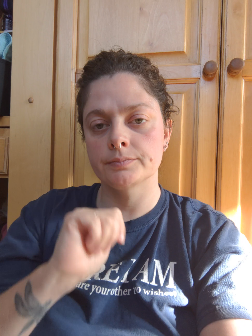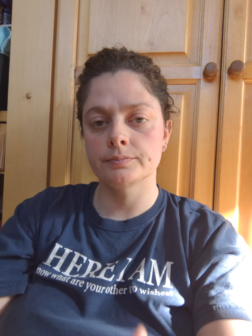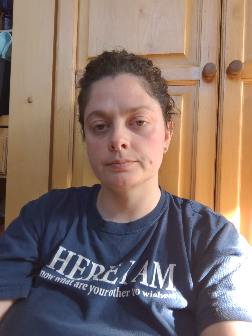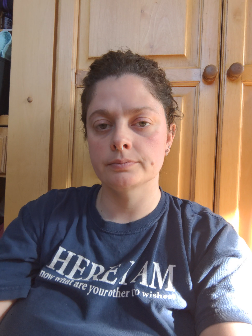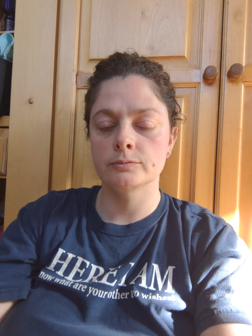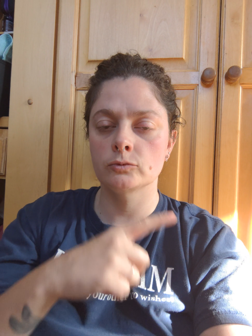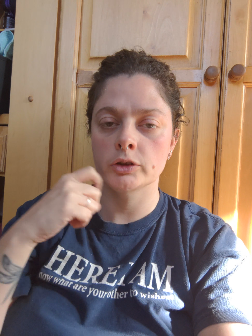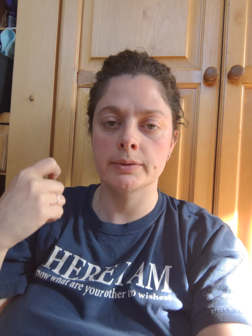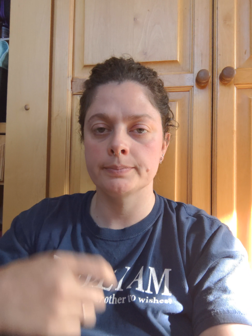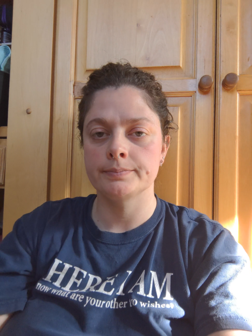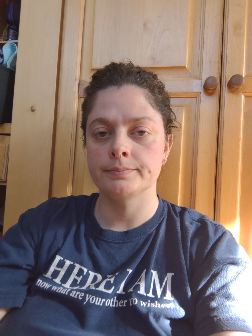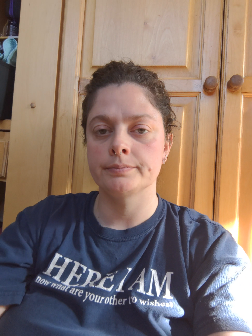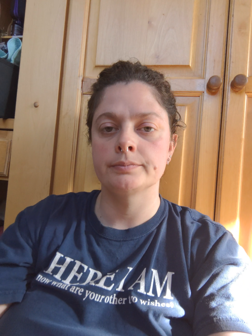dry